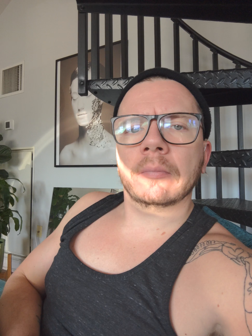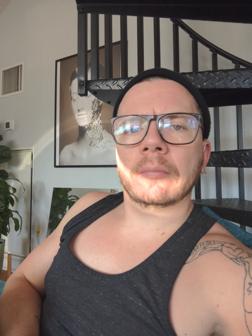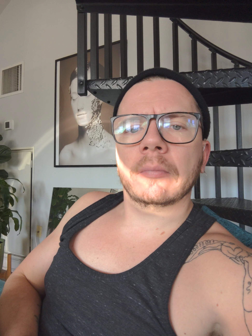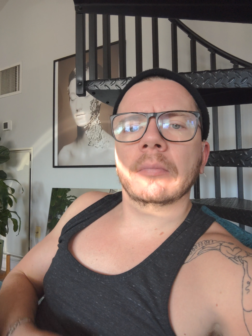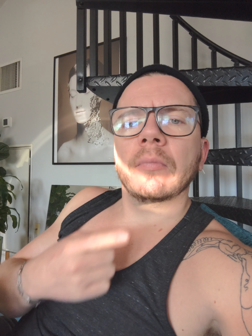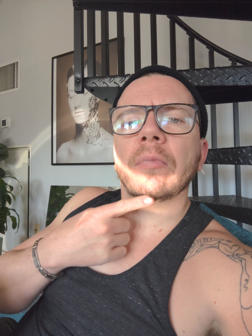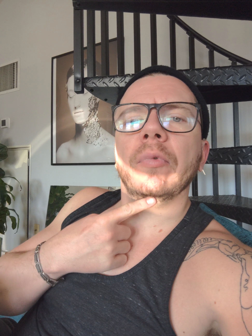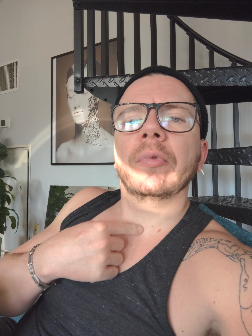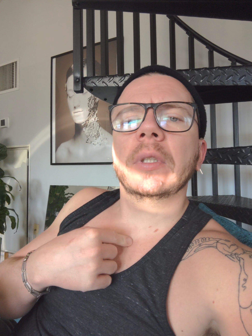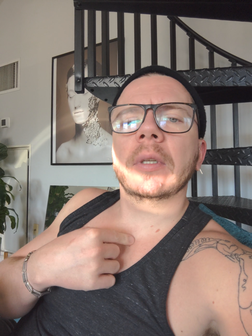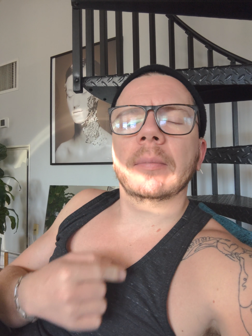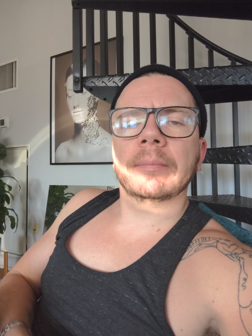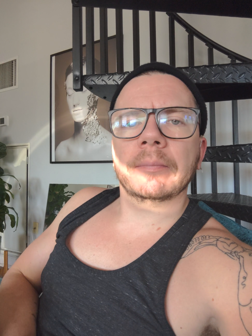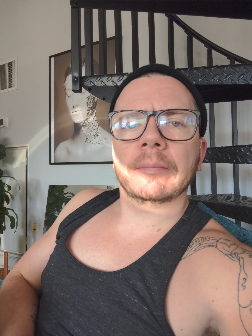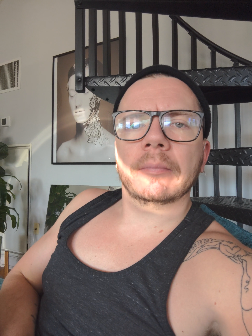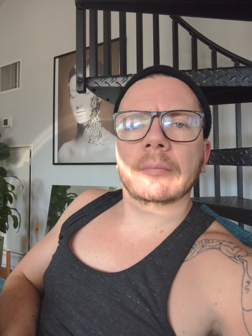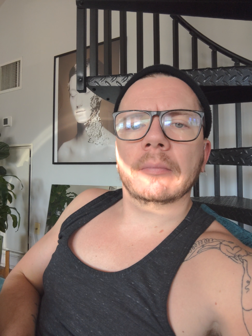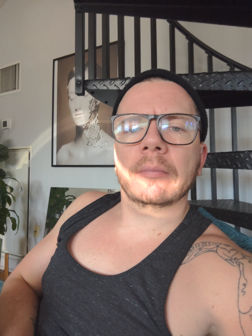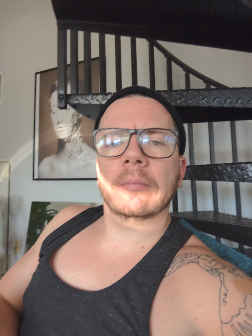thirsty